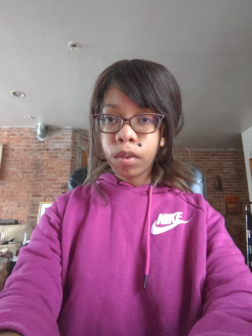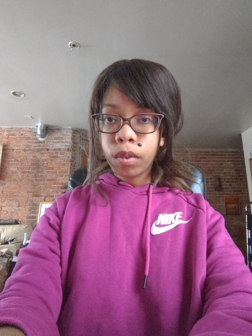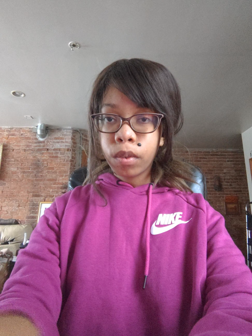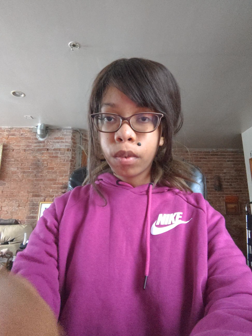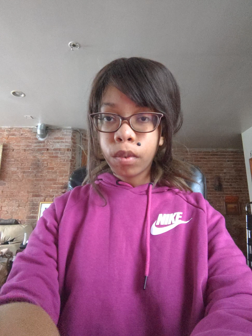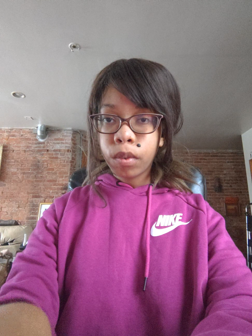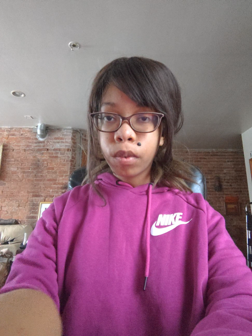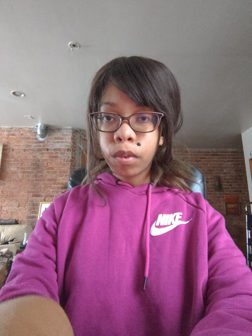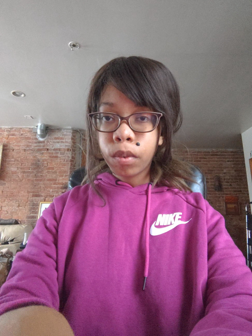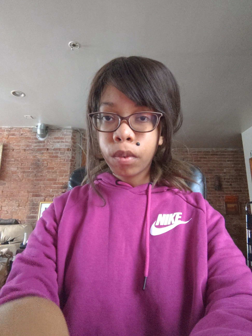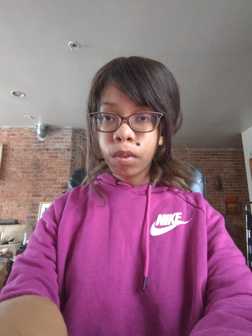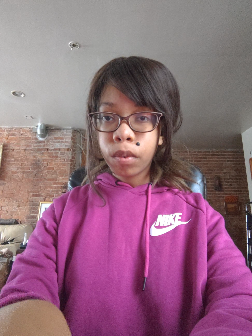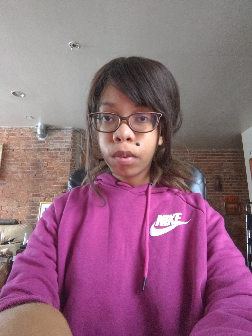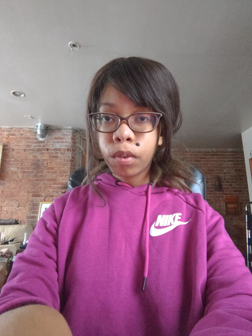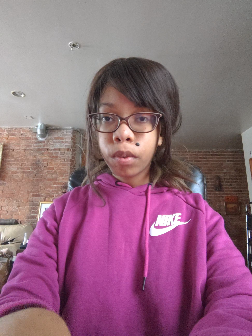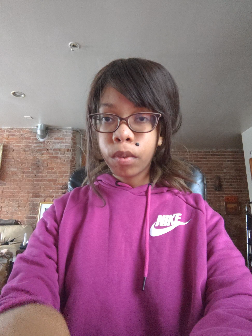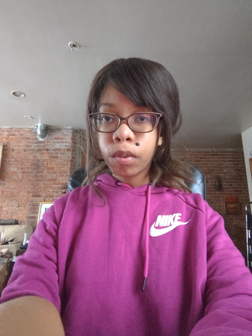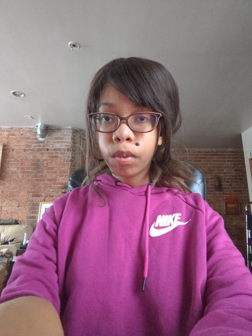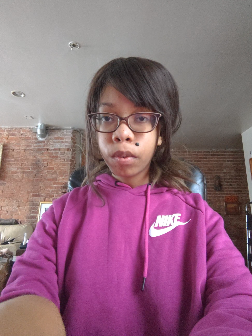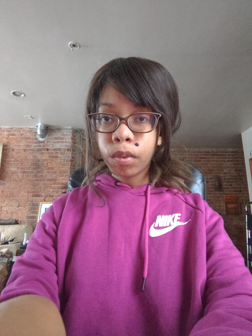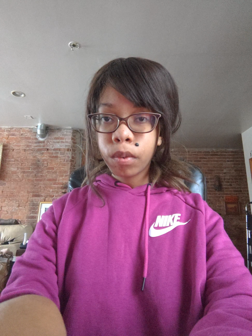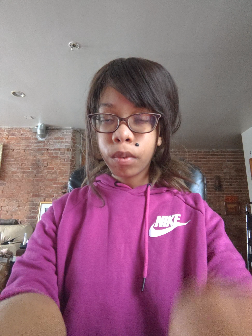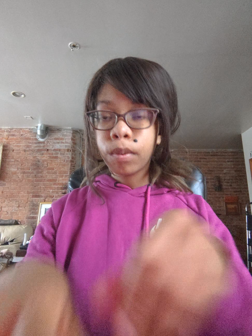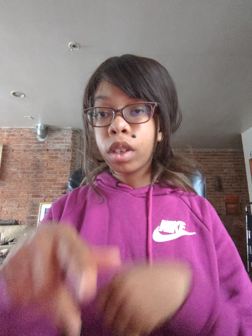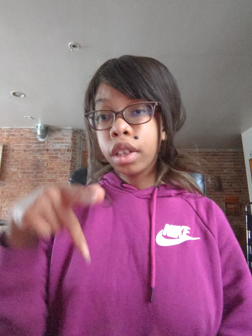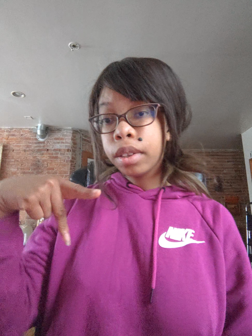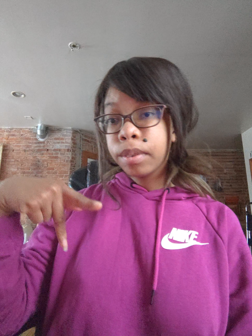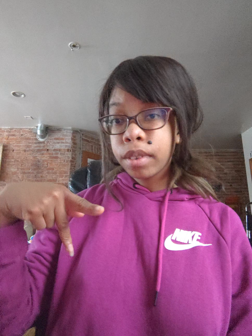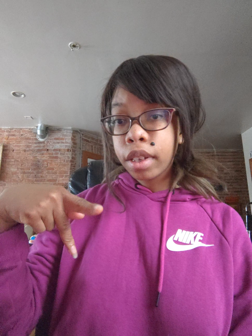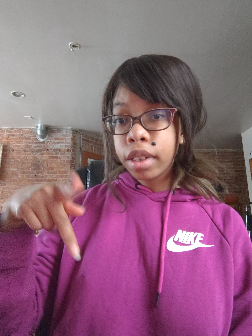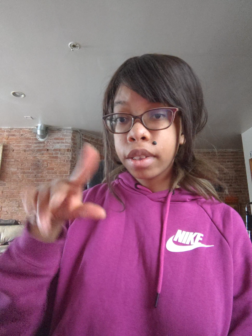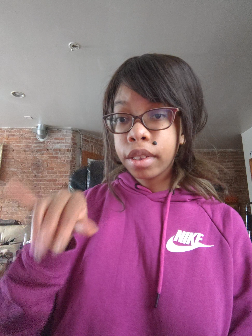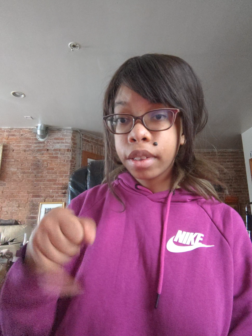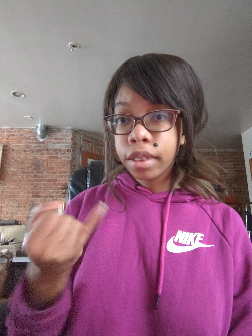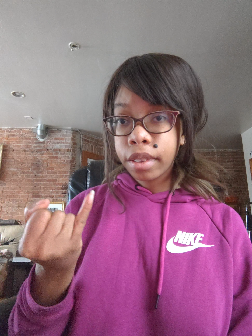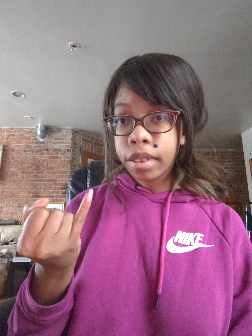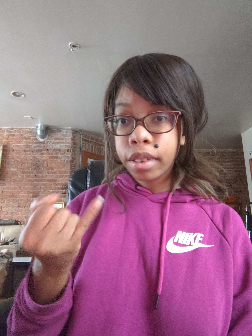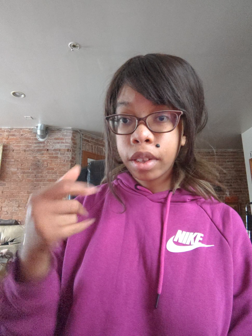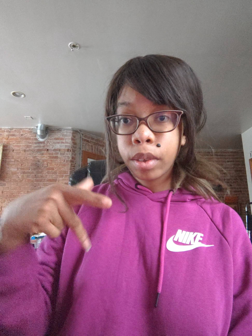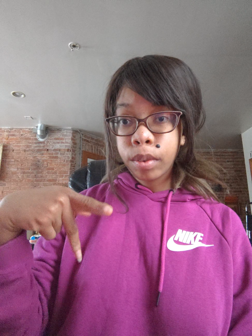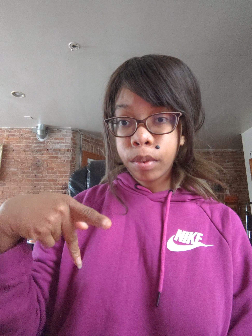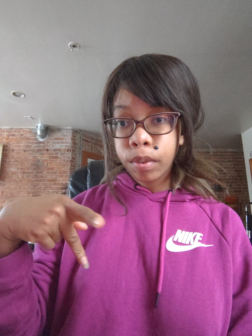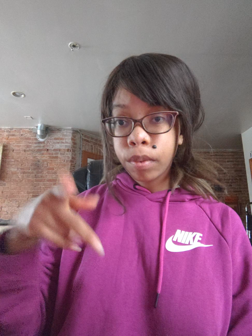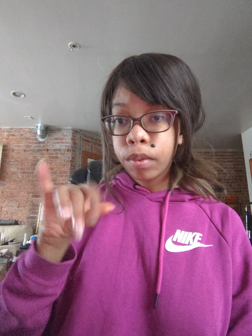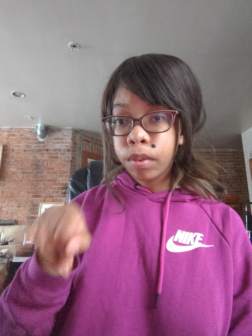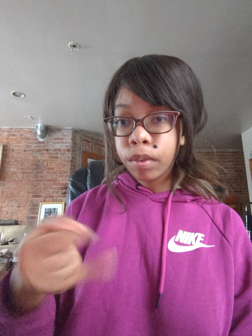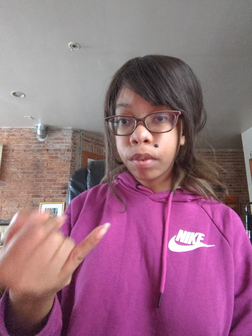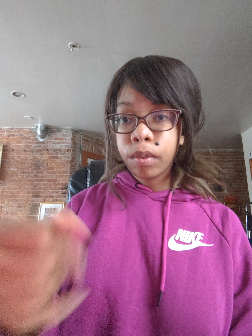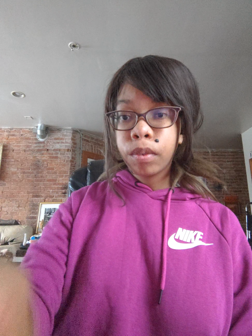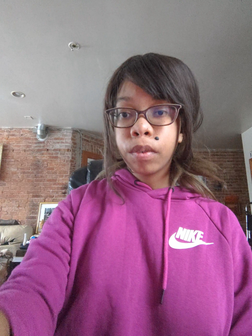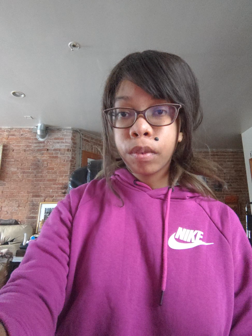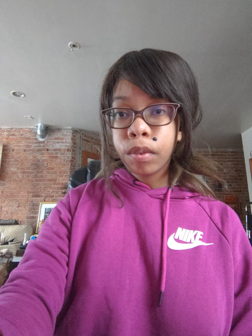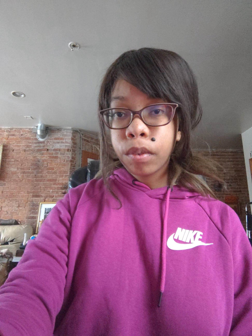pajamas